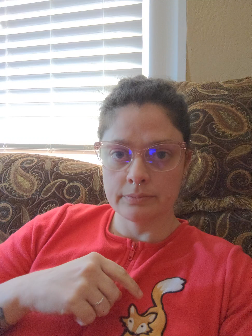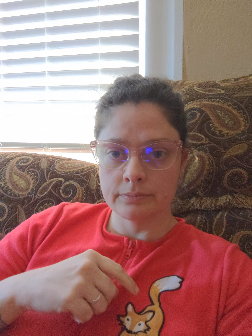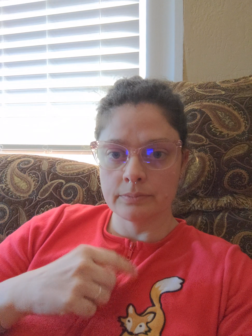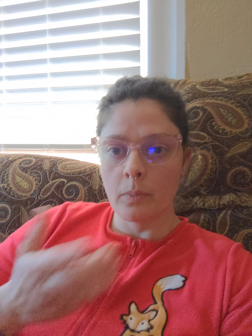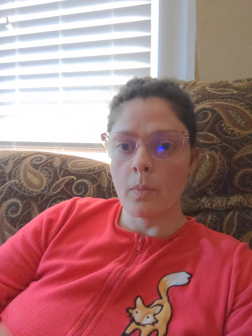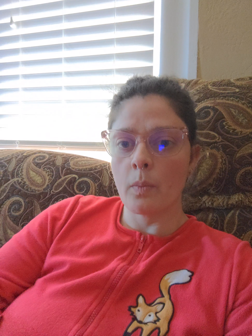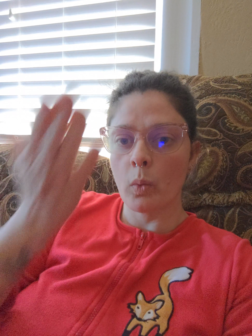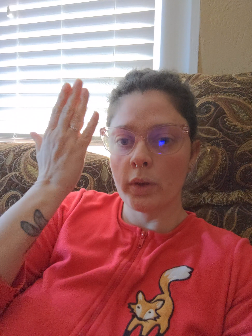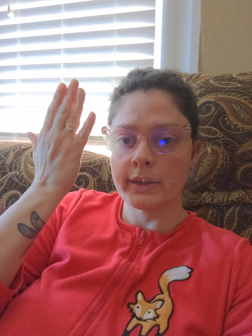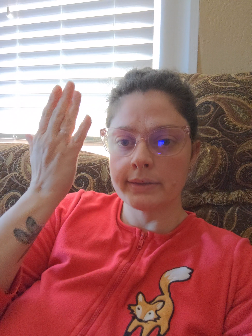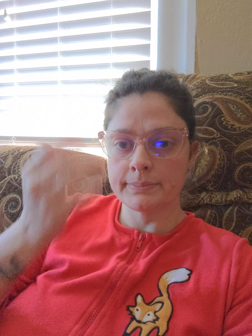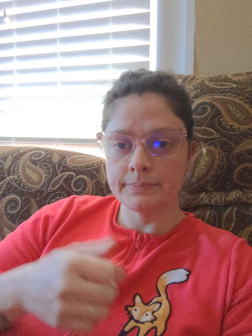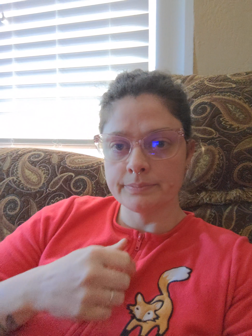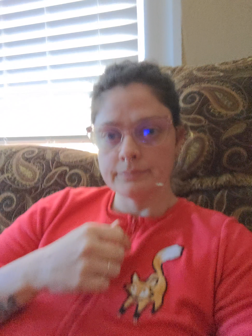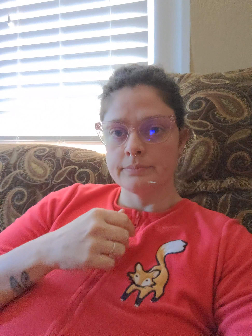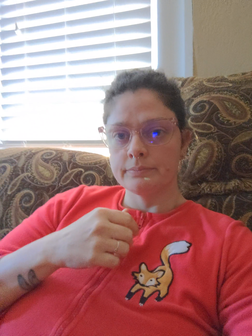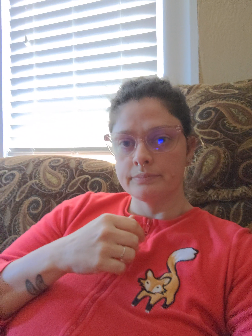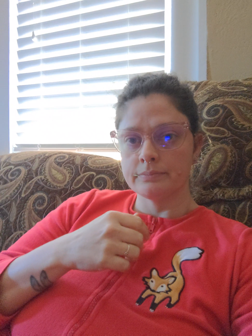morning